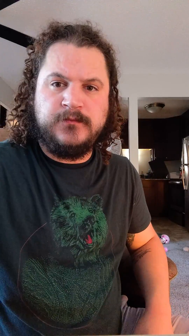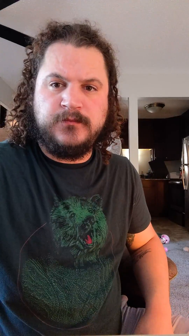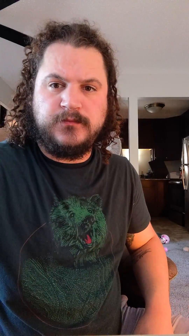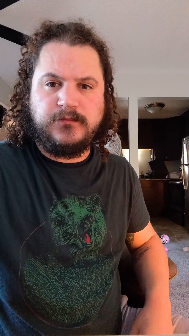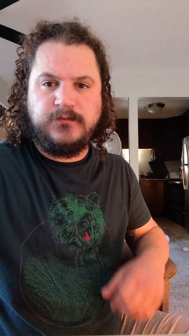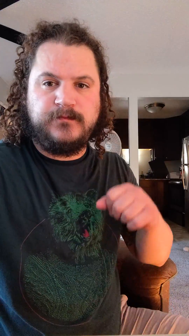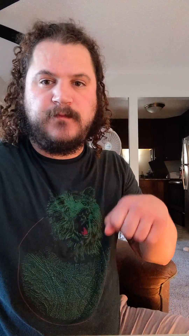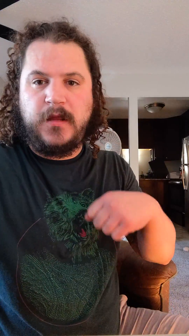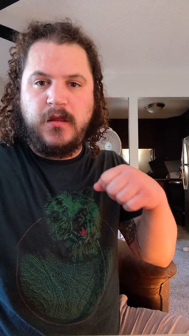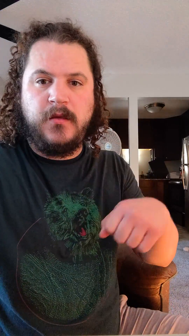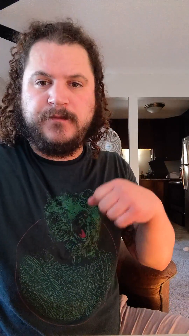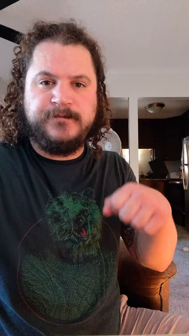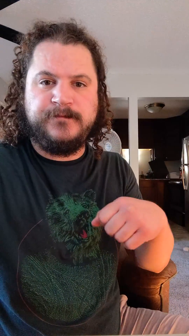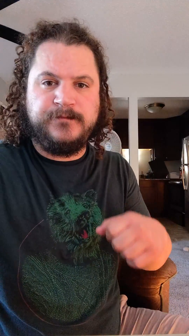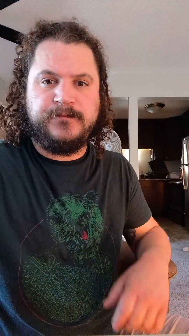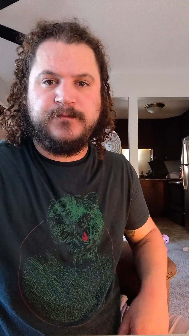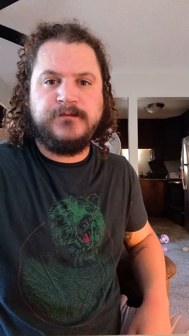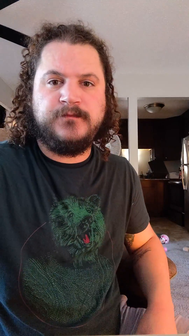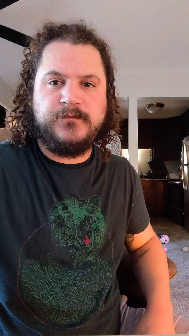bicycle